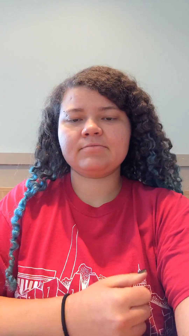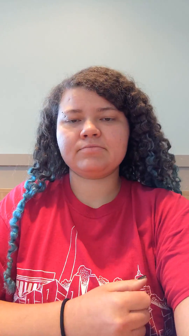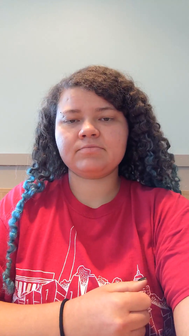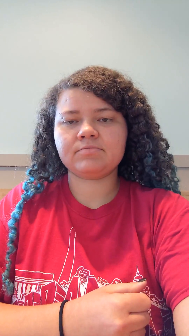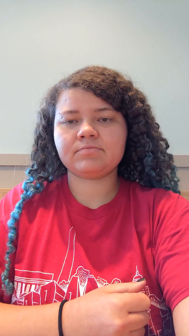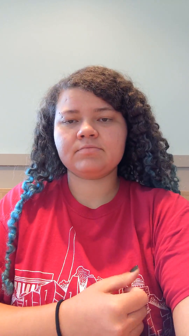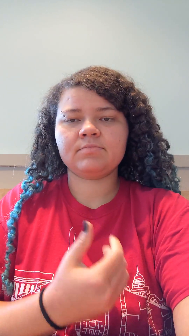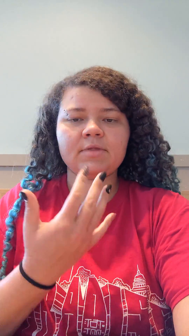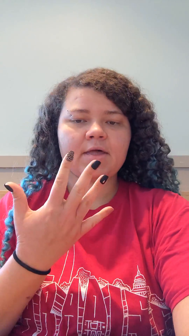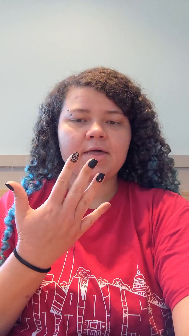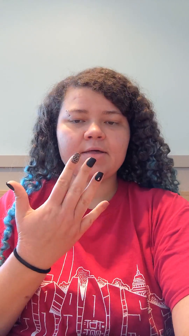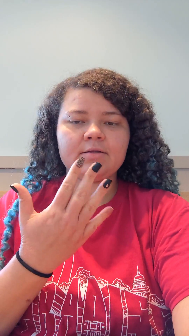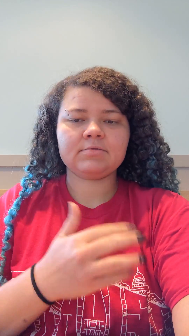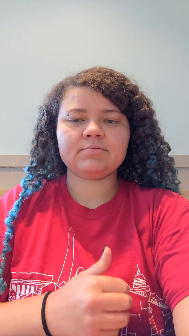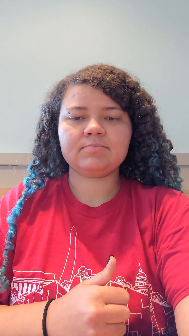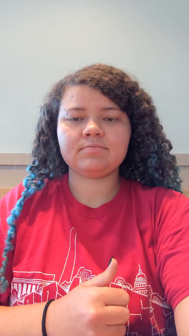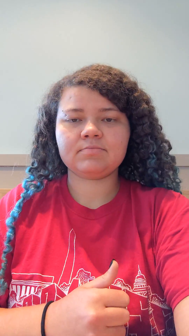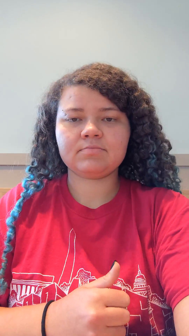hand